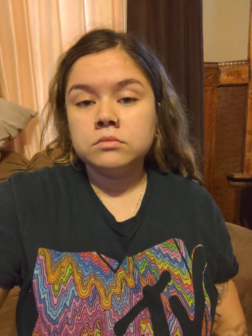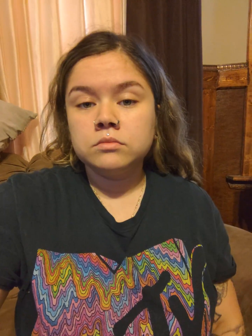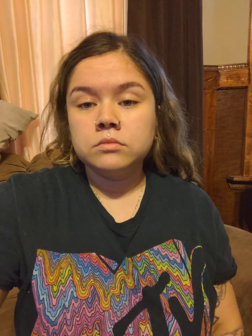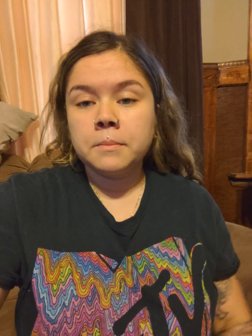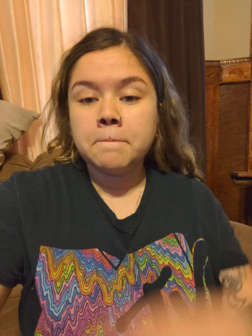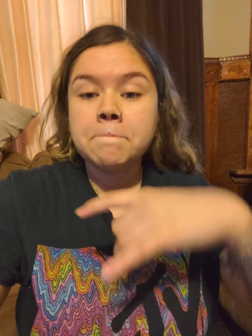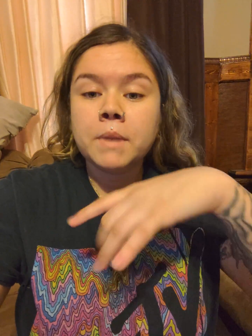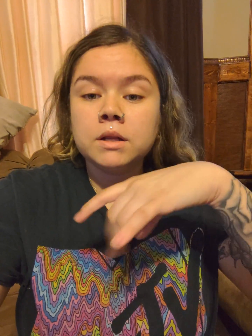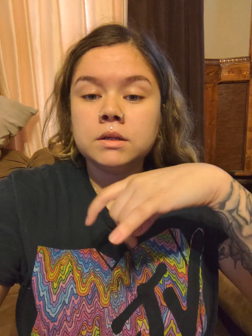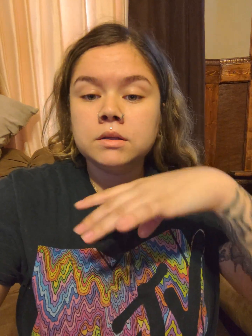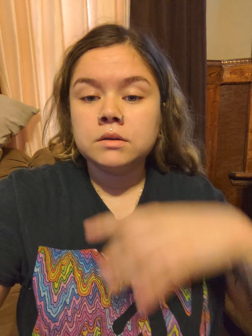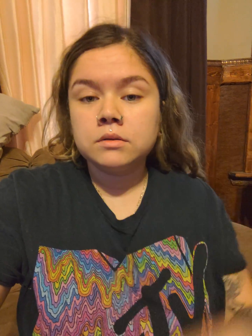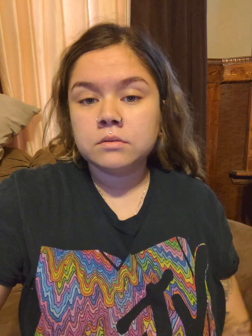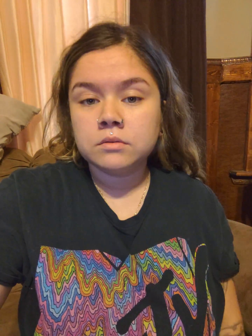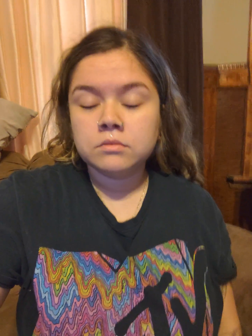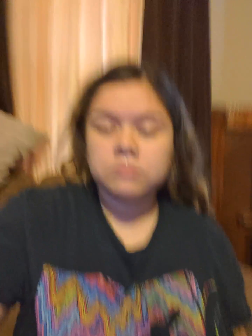pumpkin